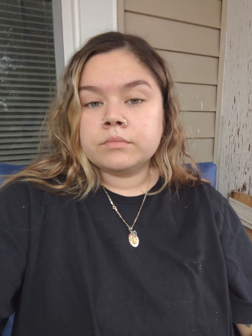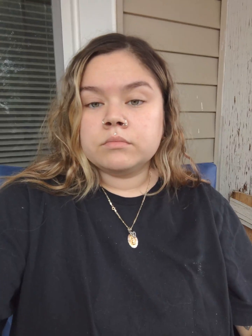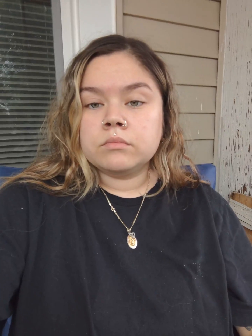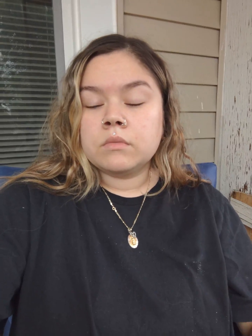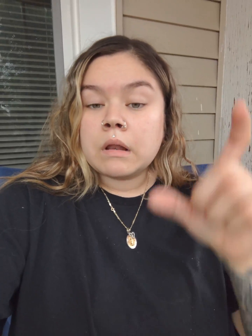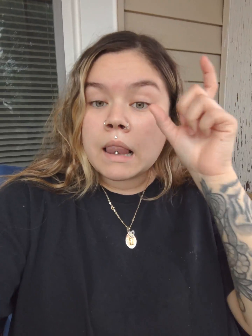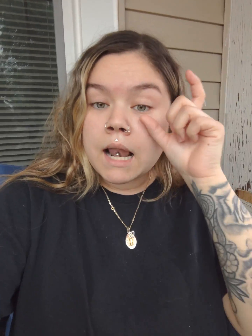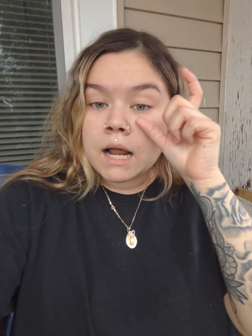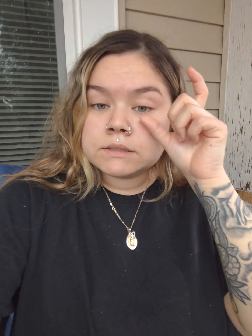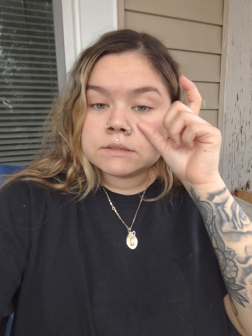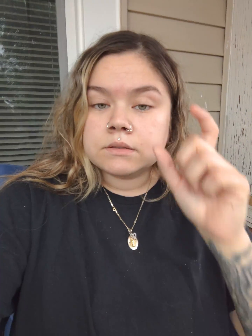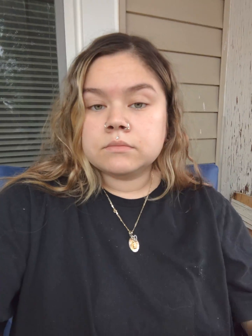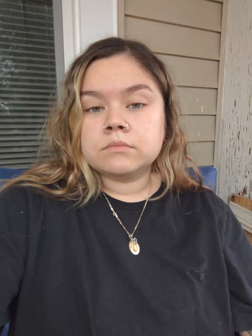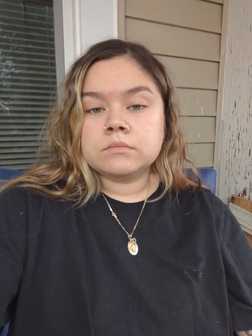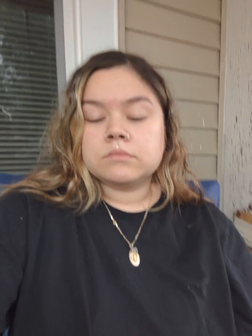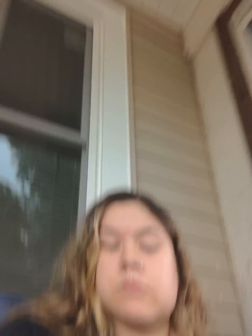glasses